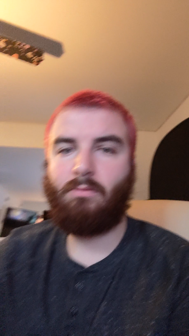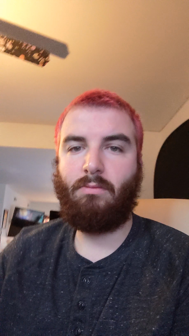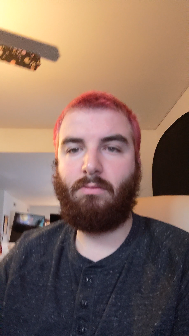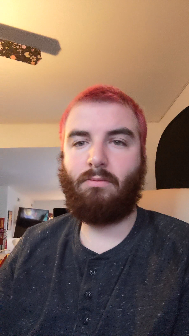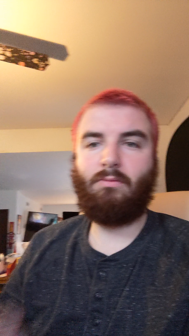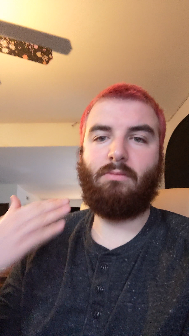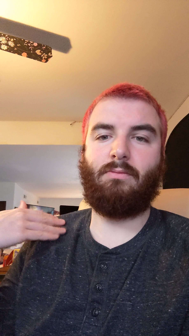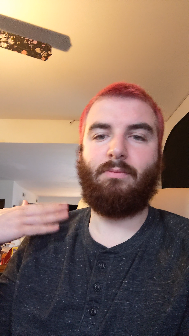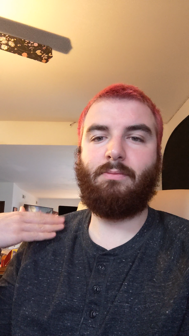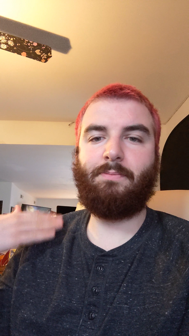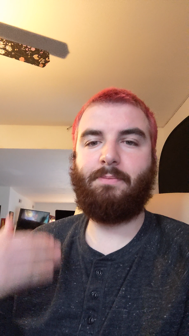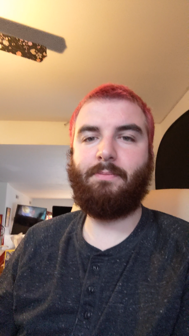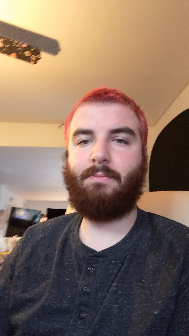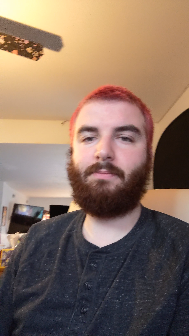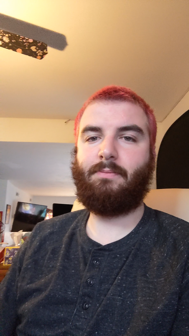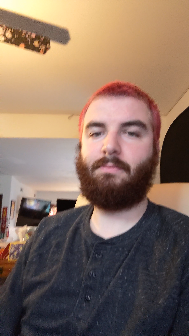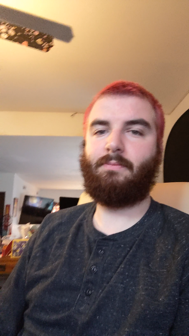shoulder